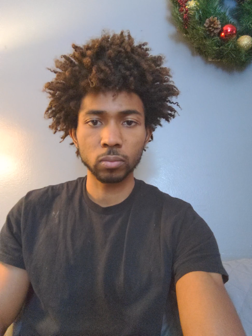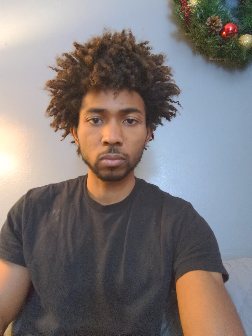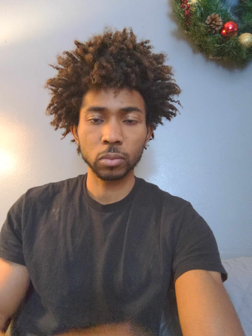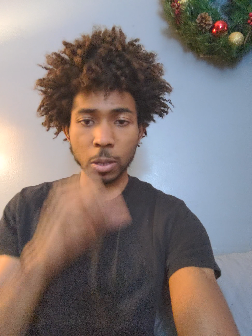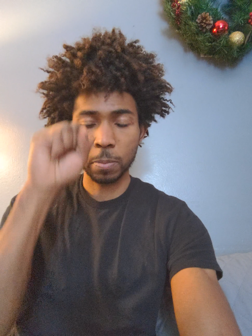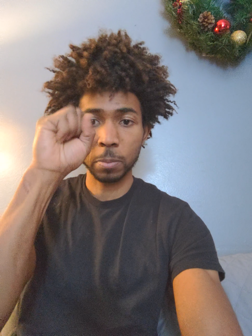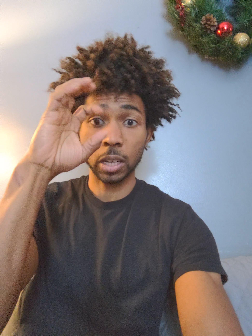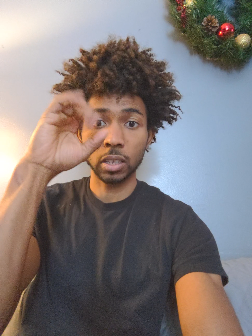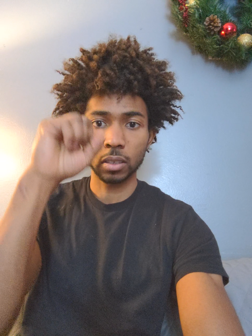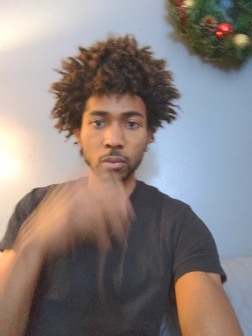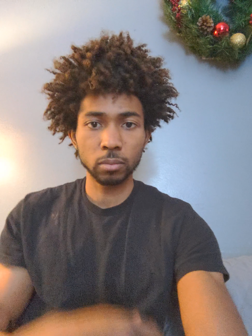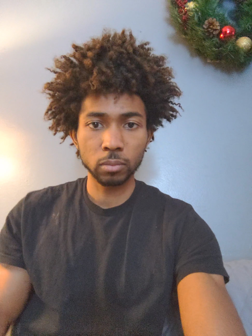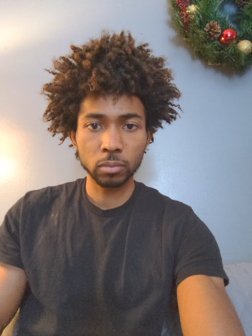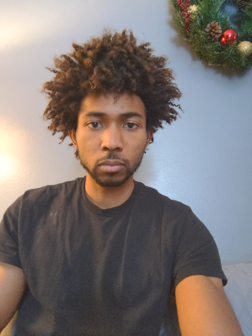awake